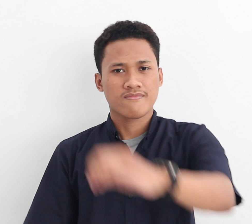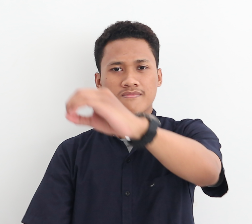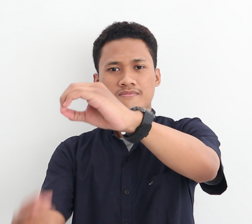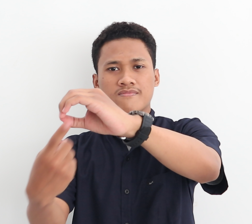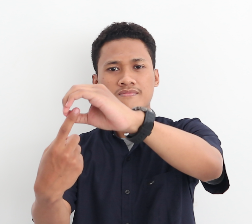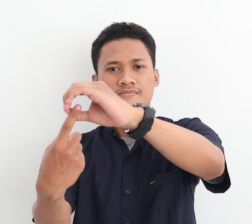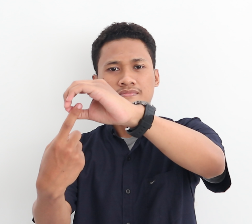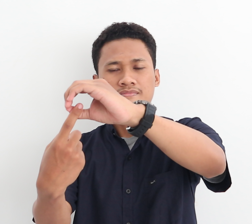Q